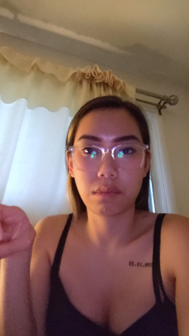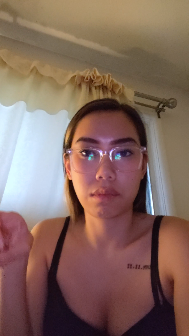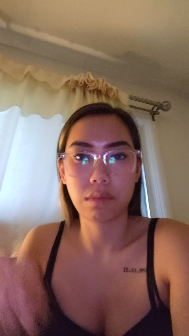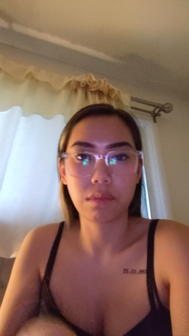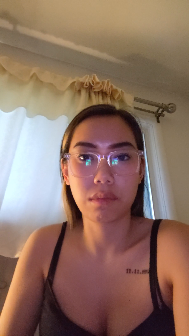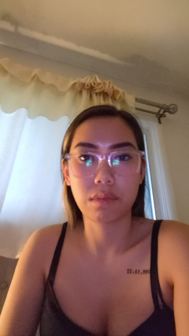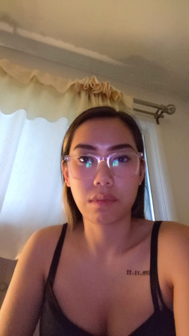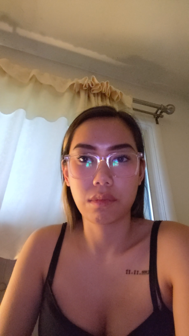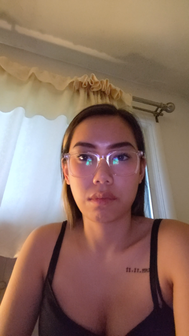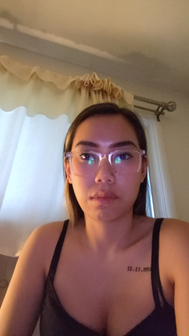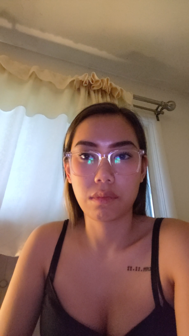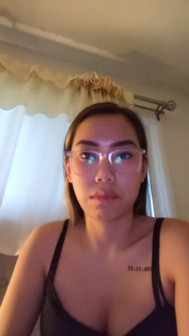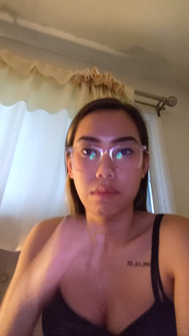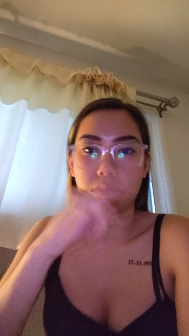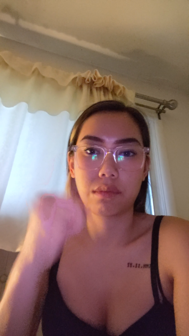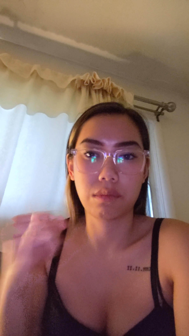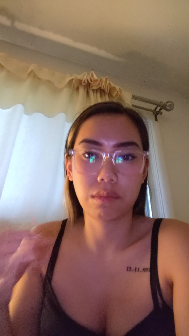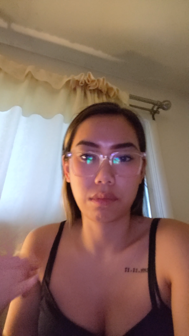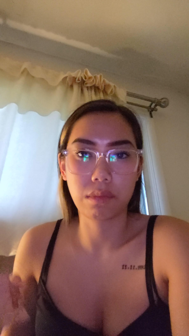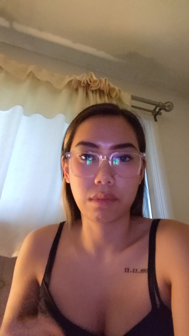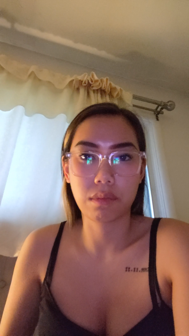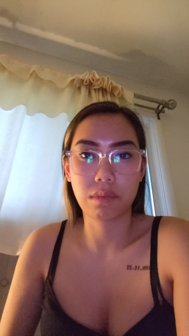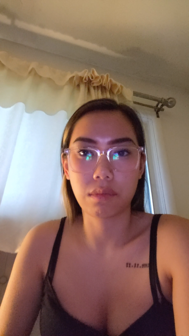draw